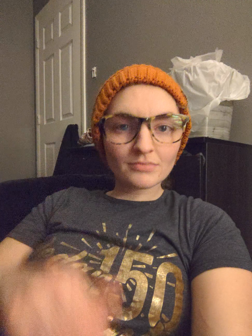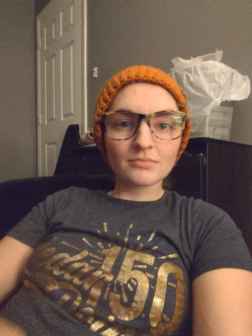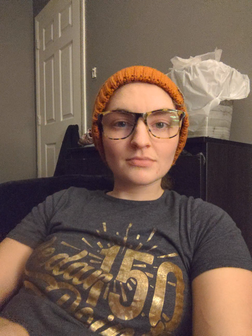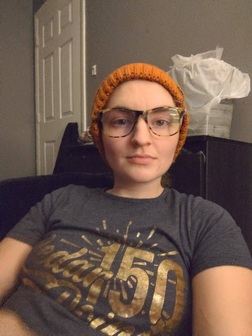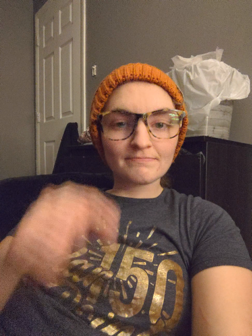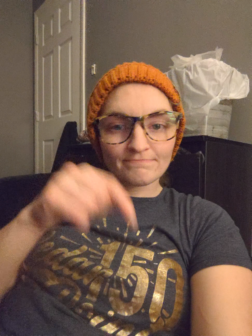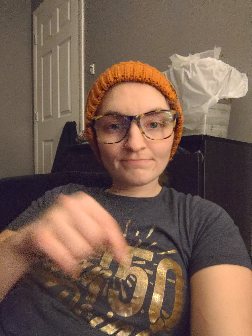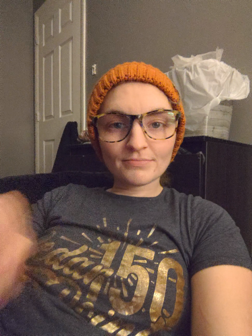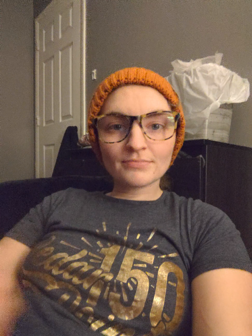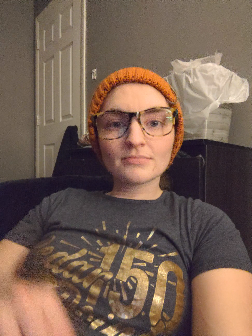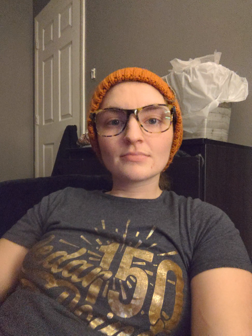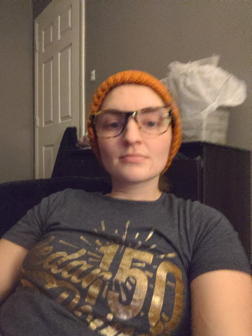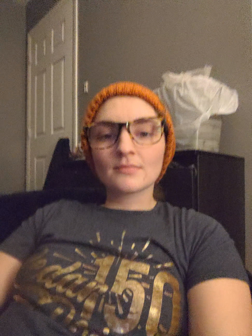feet